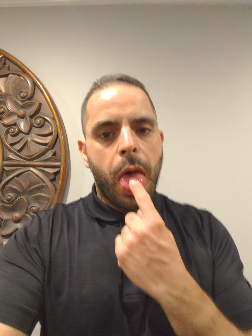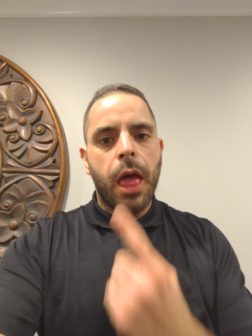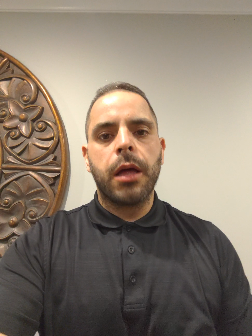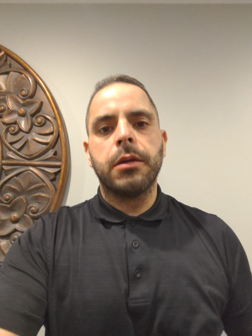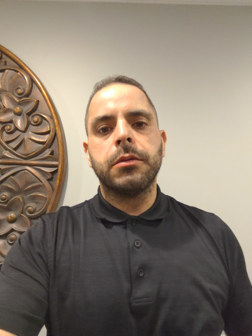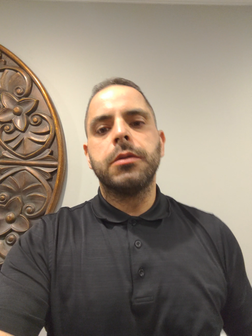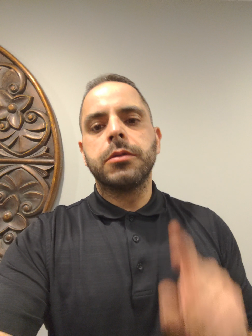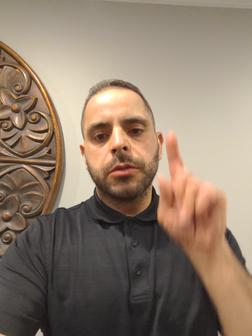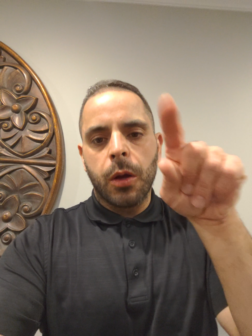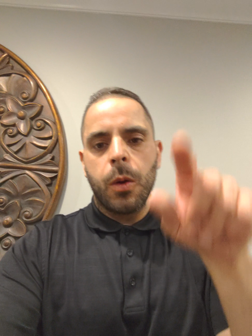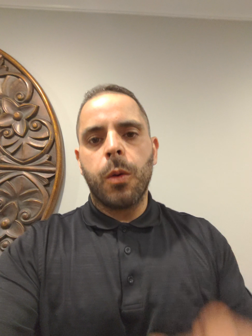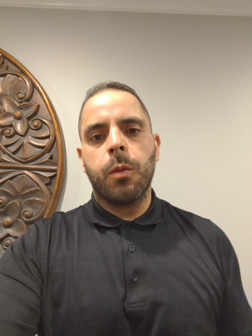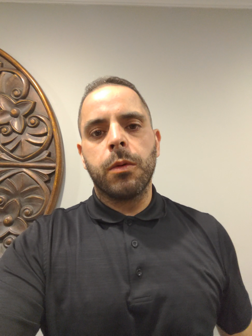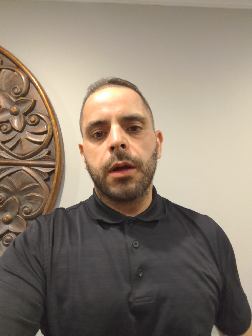go